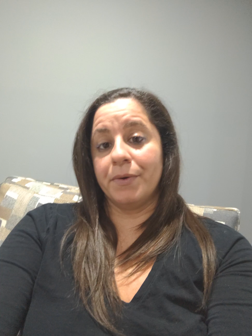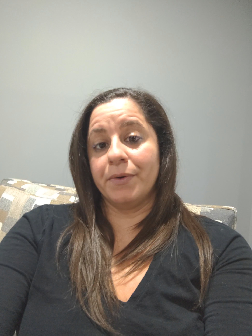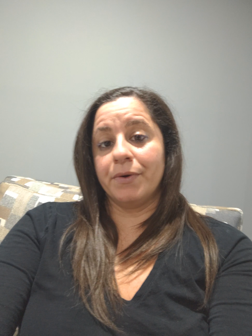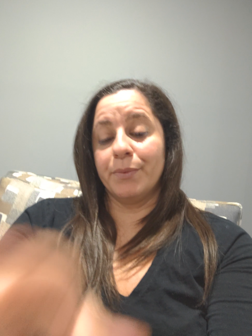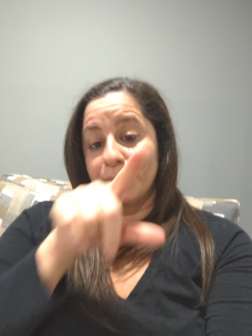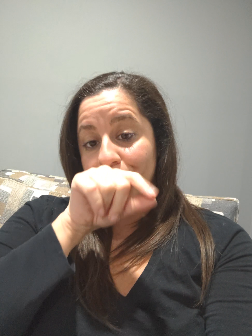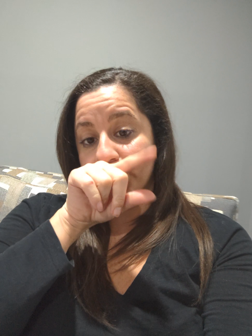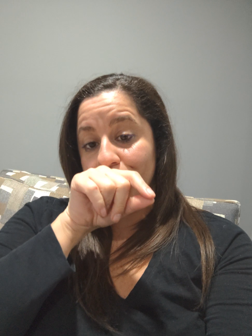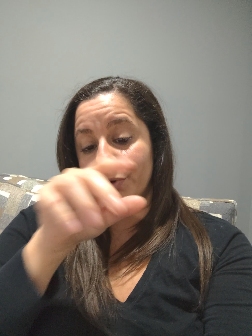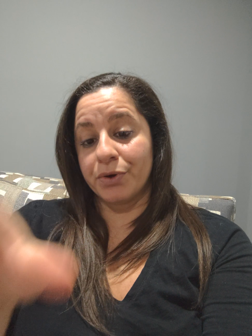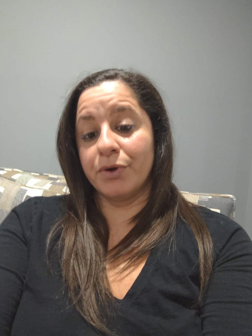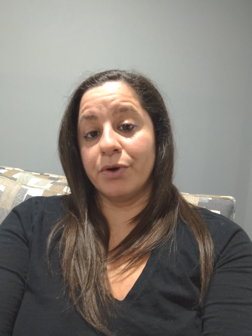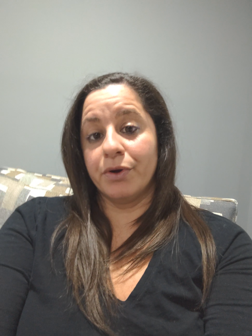bird